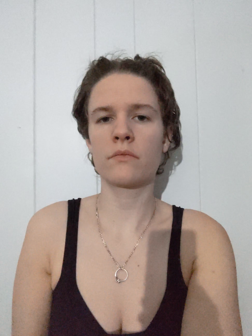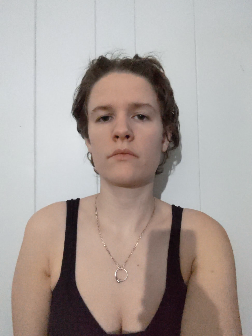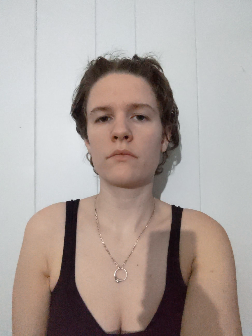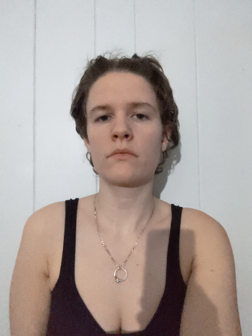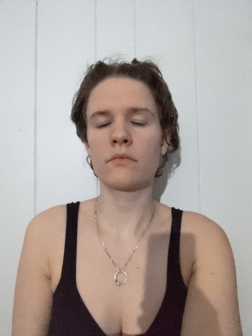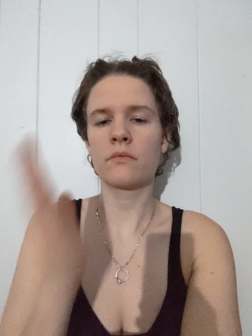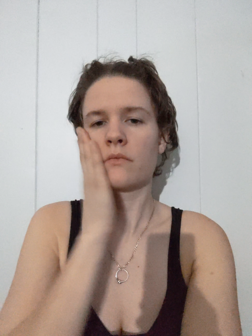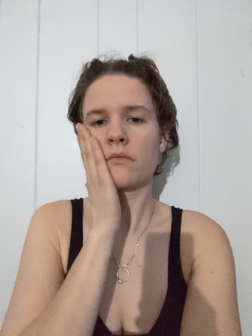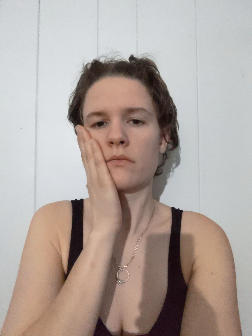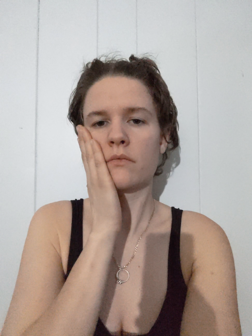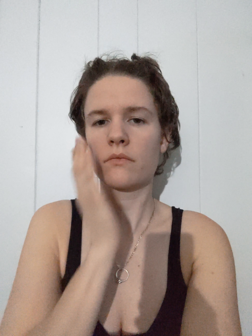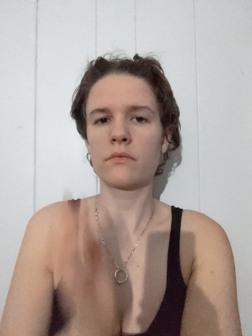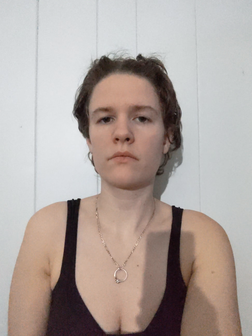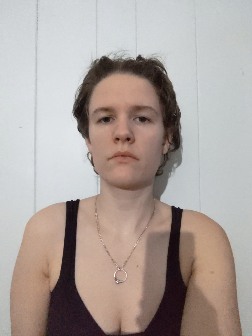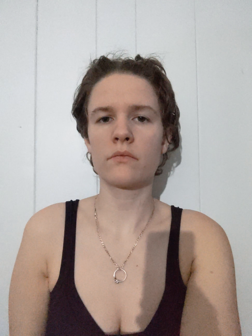bed